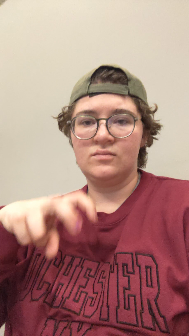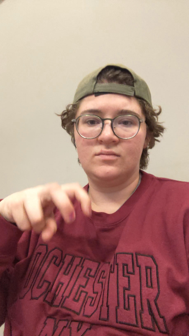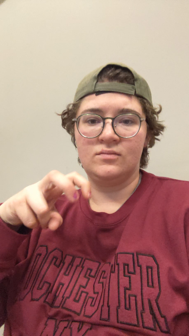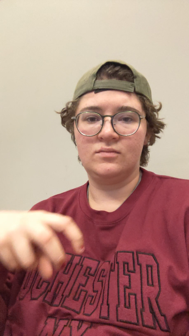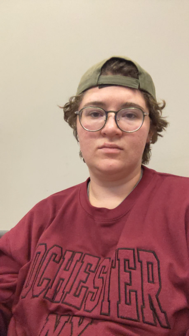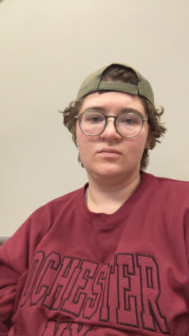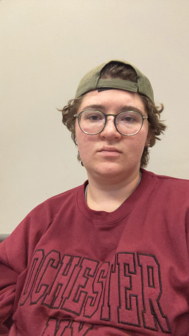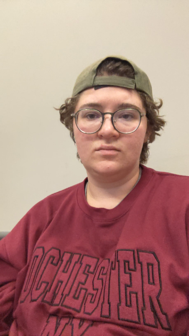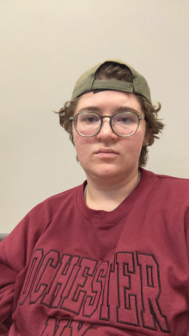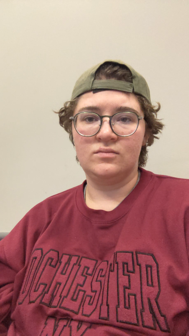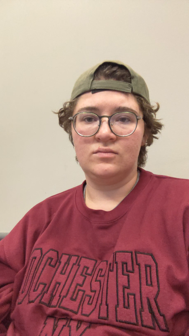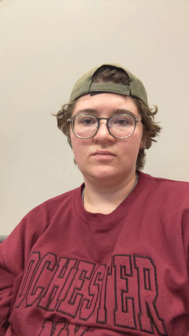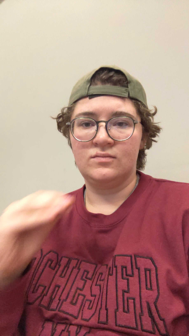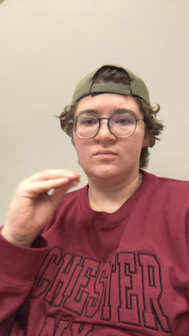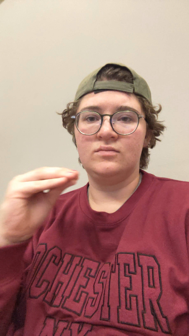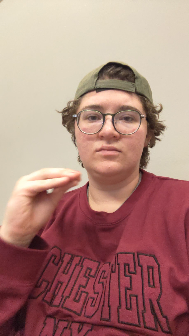fix